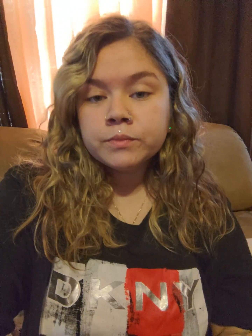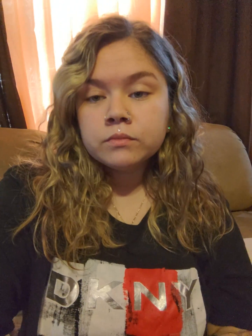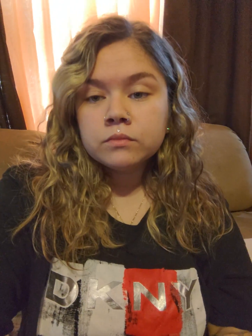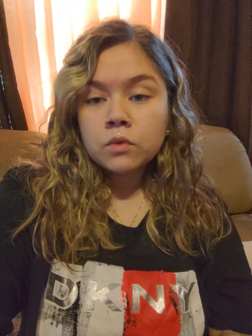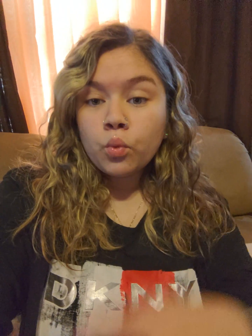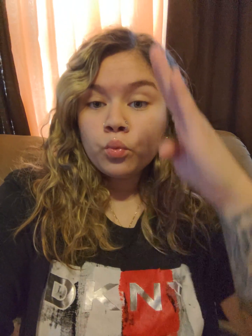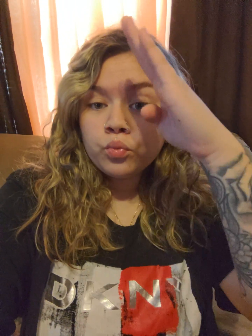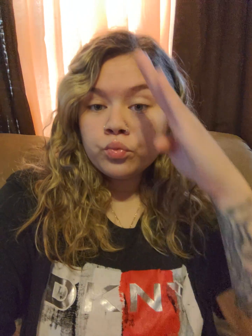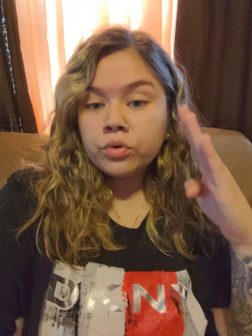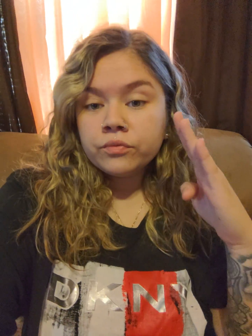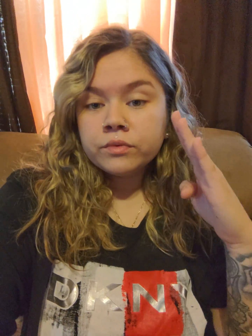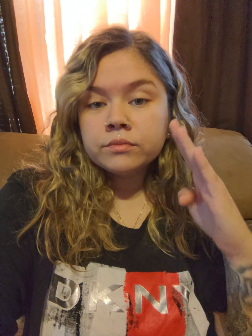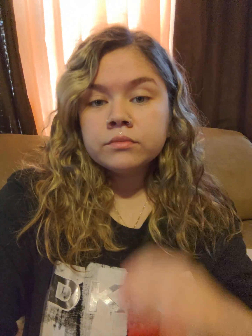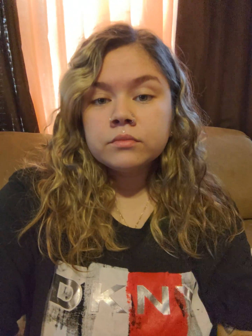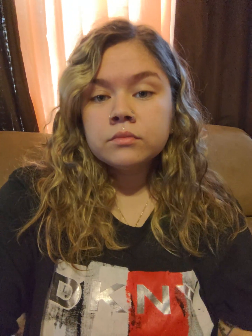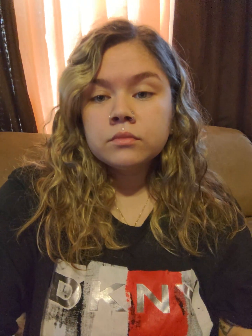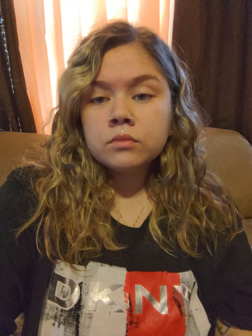roof